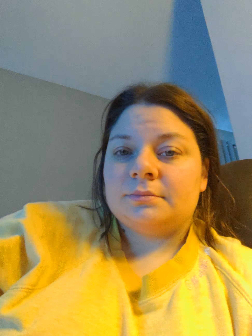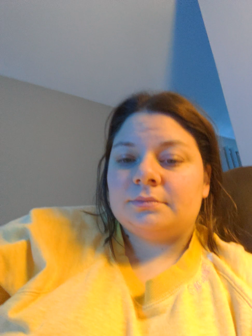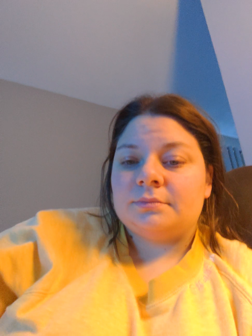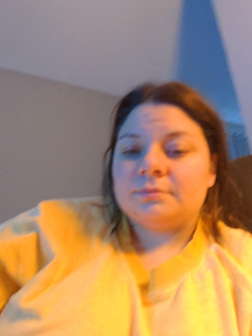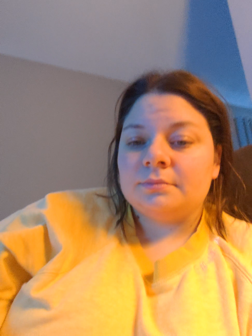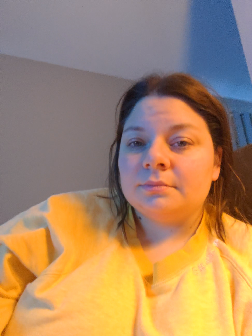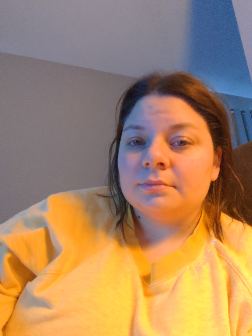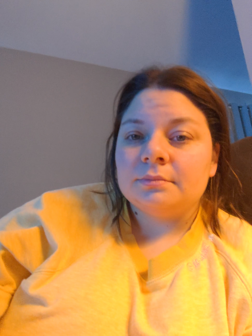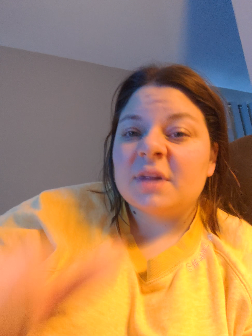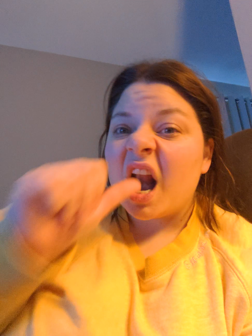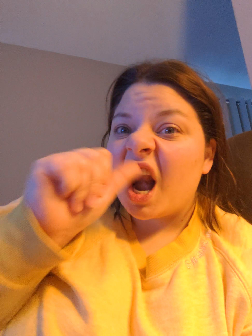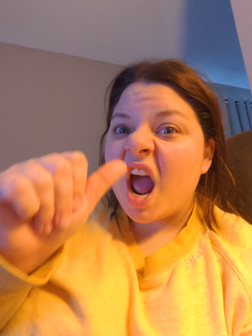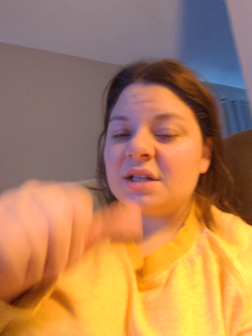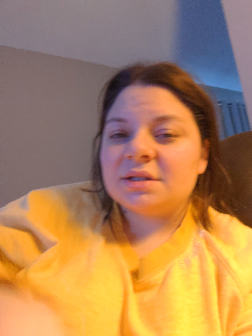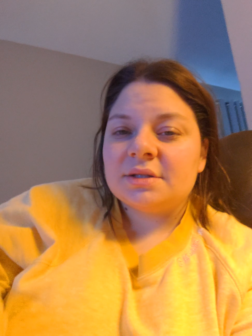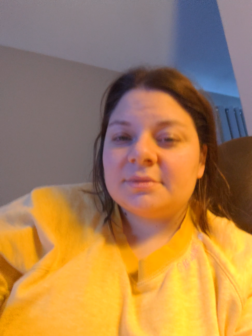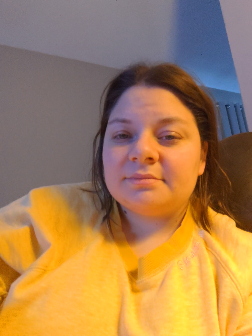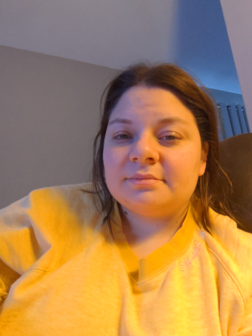nuts